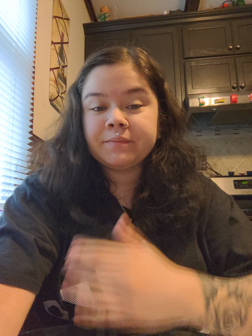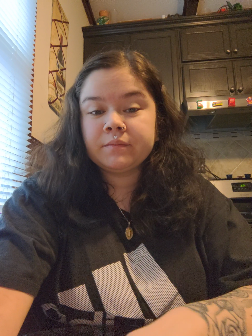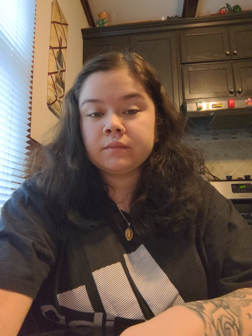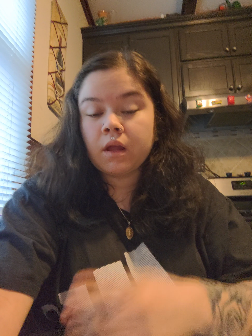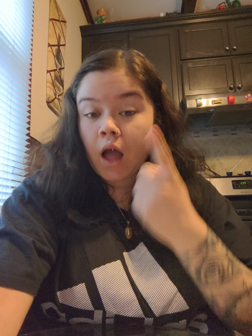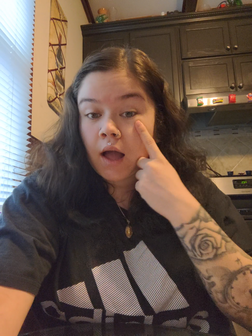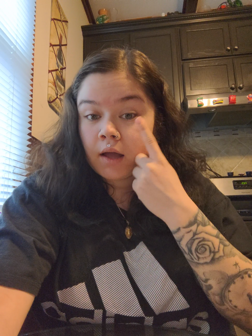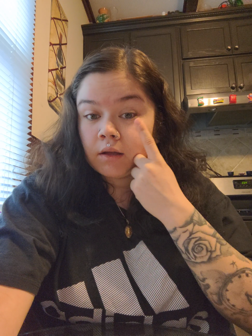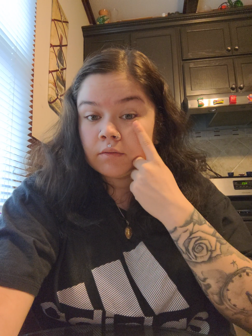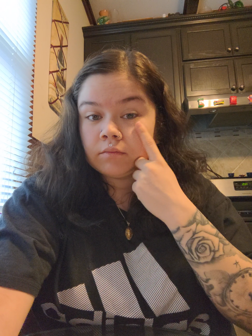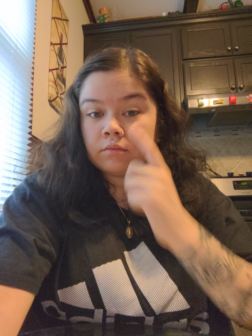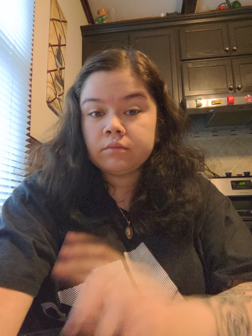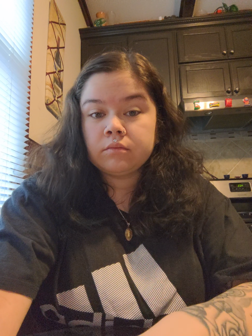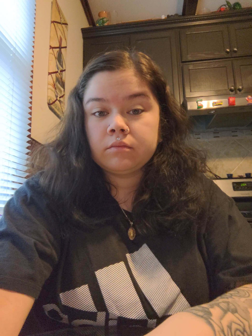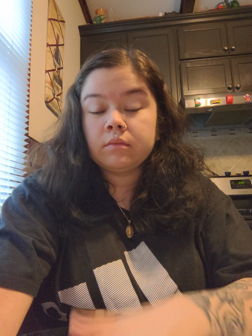eye